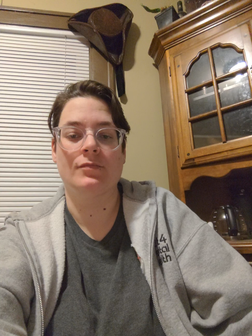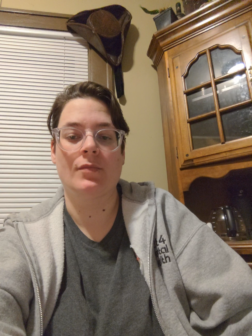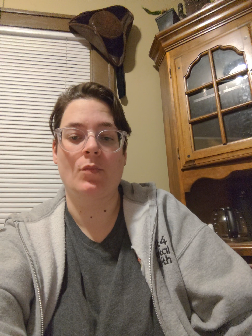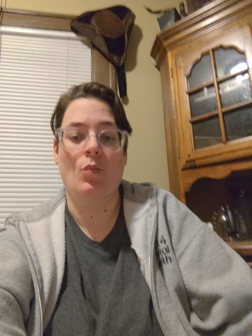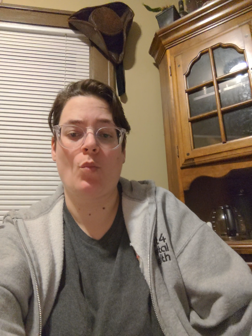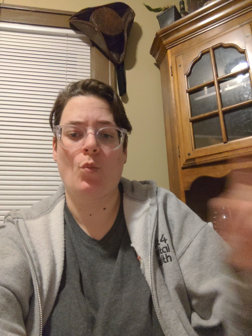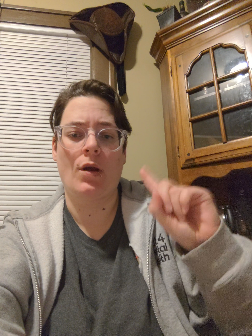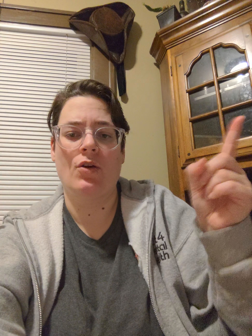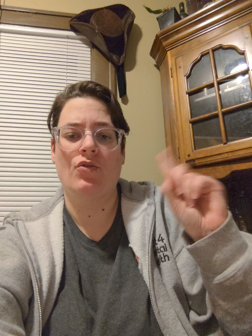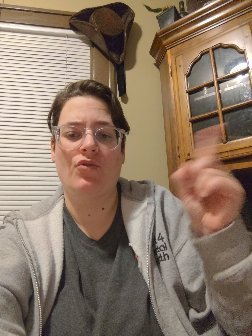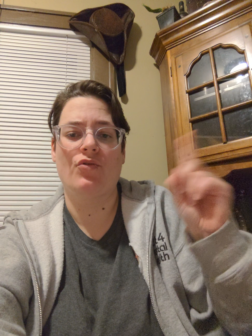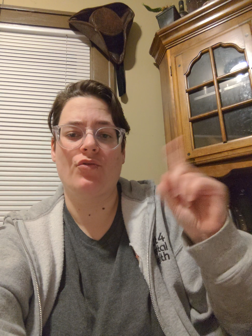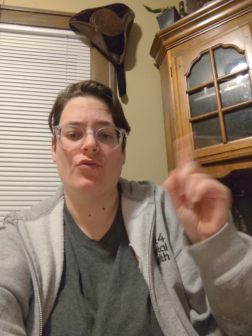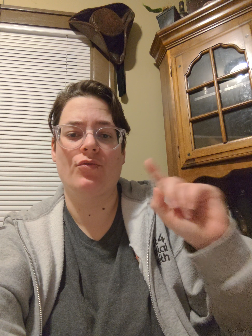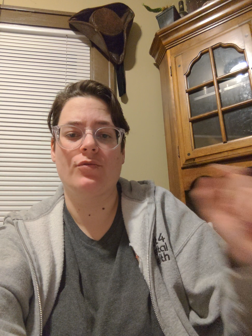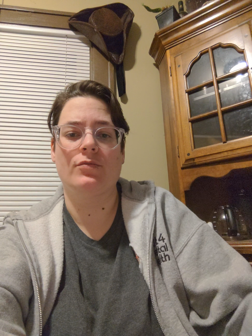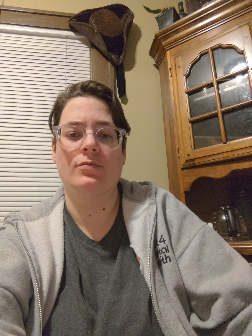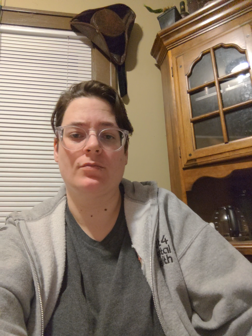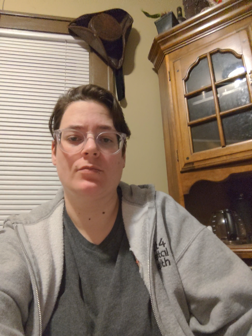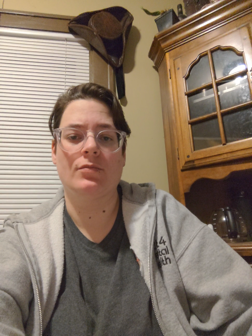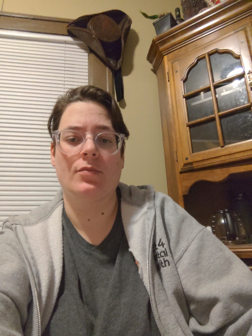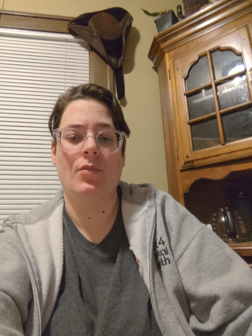where